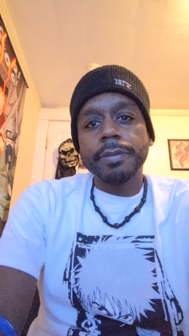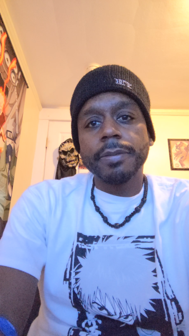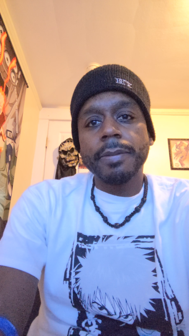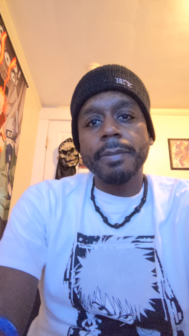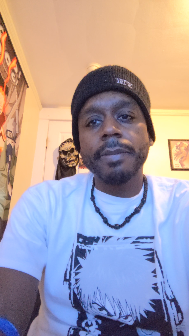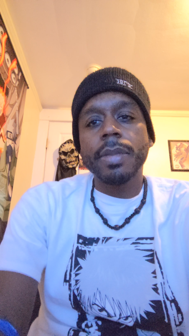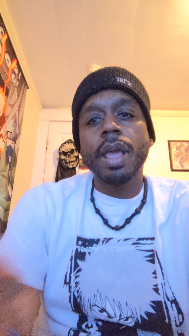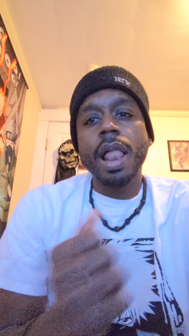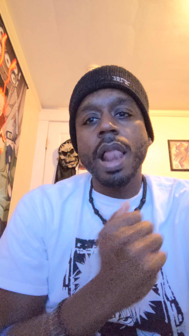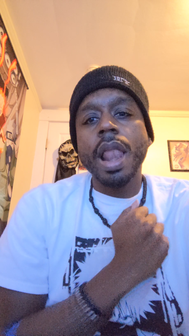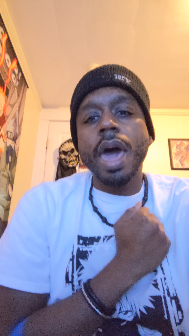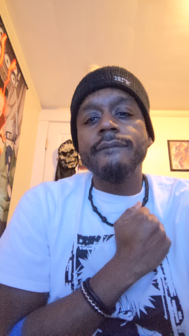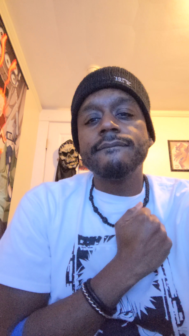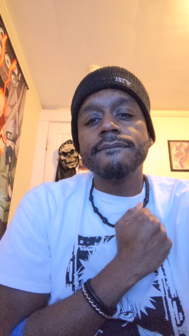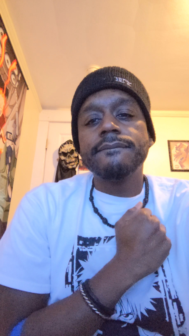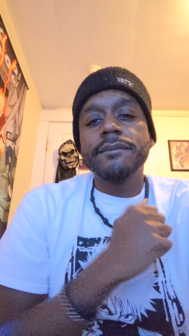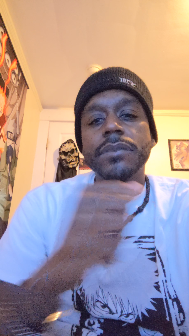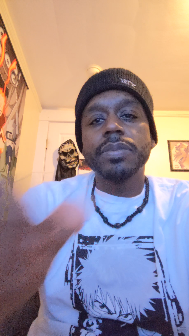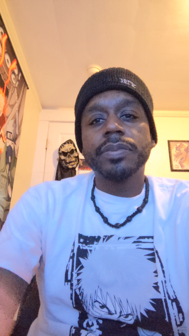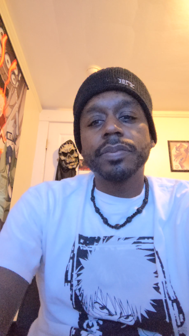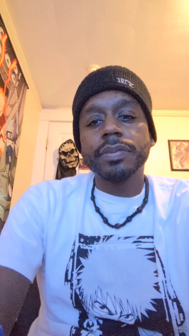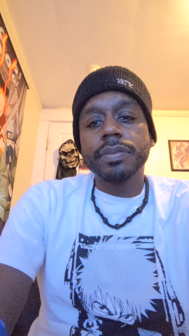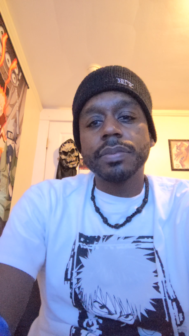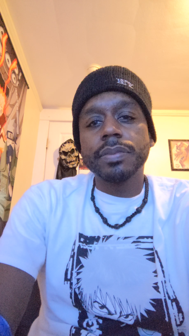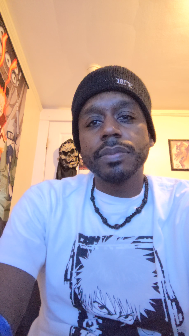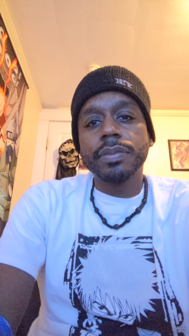love